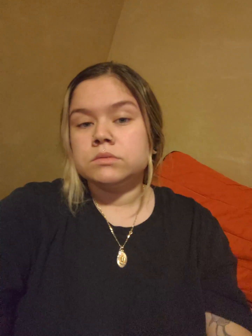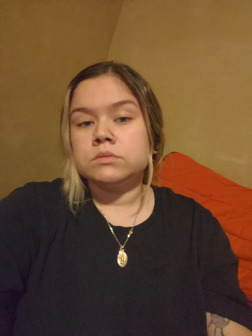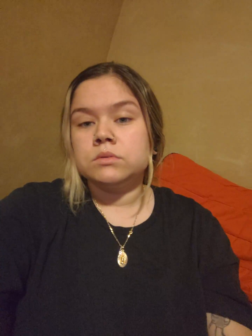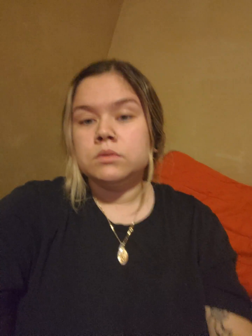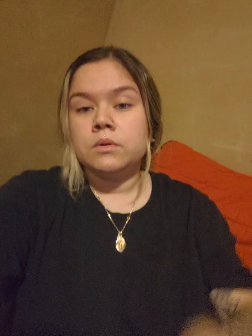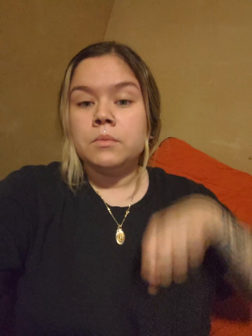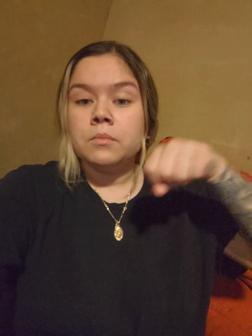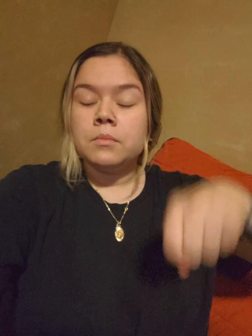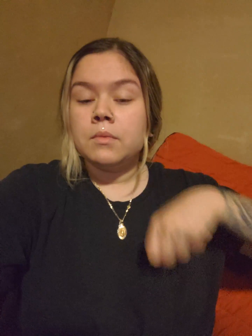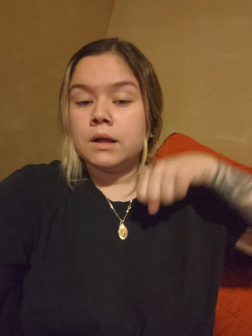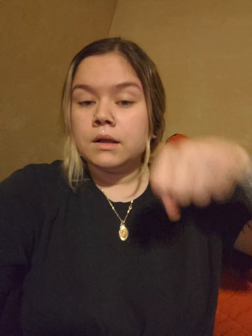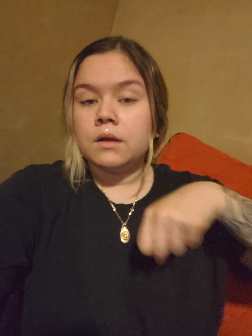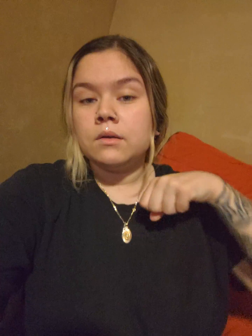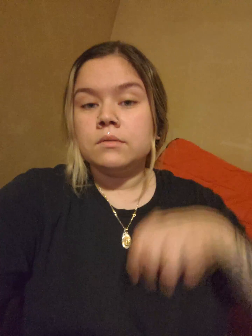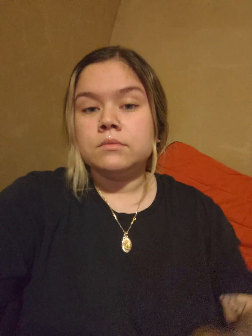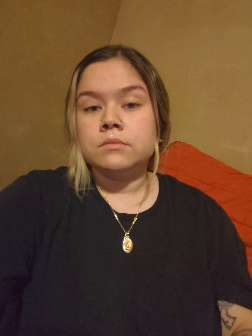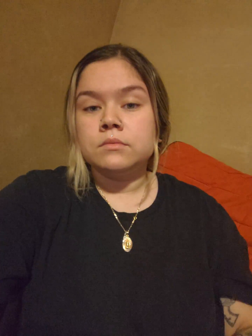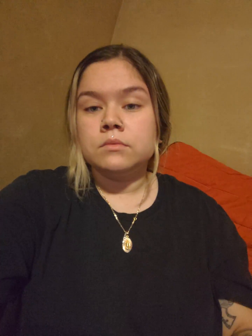bicycle